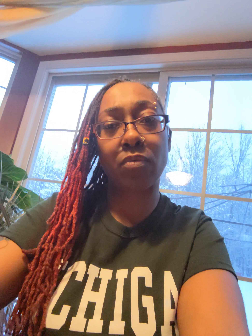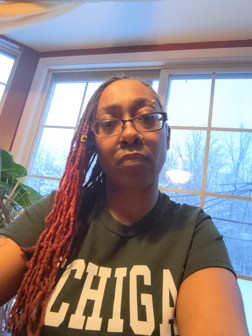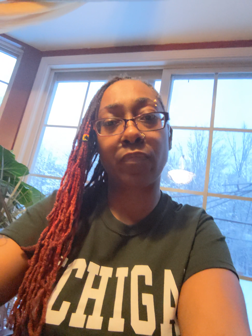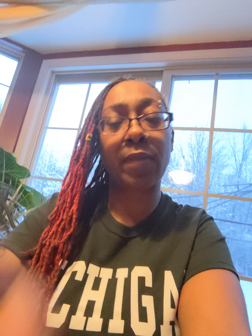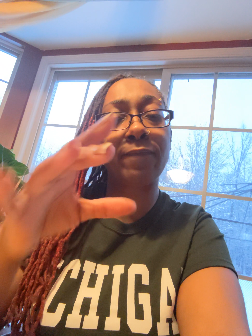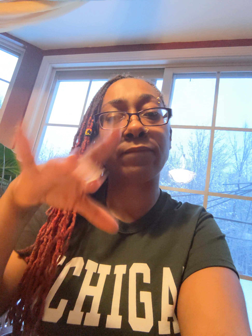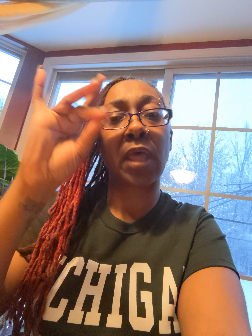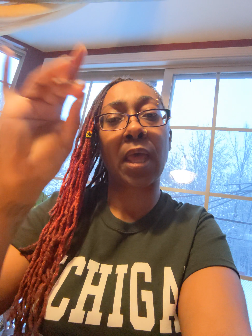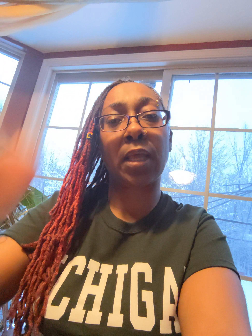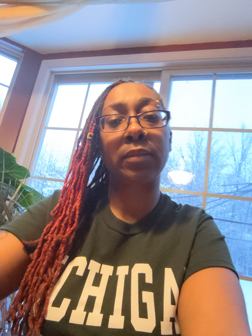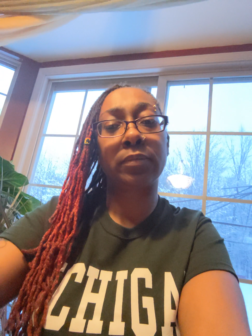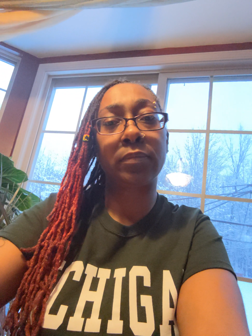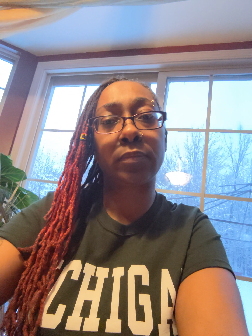find